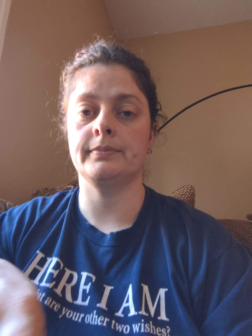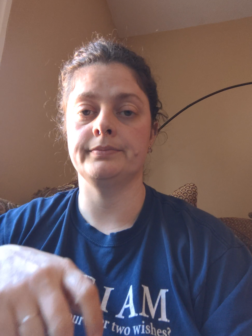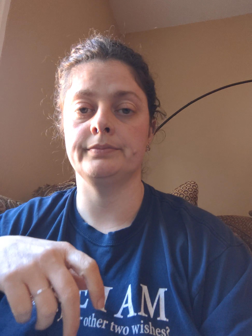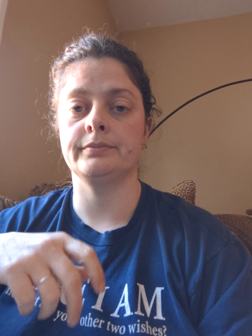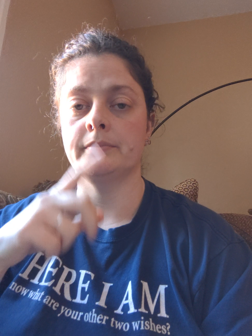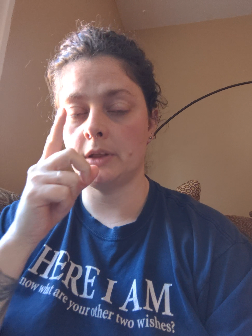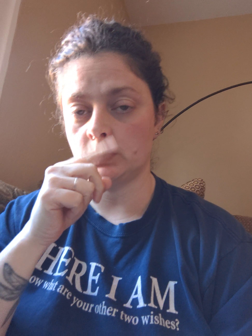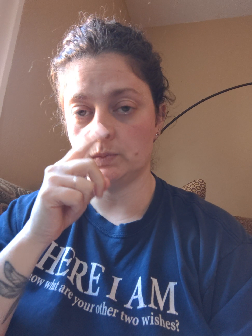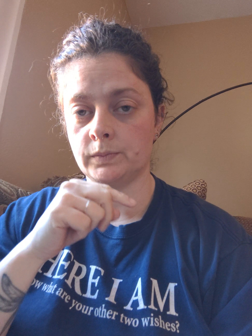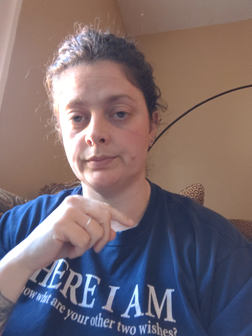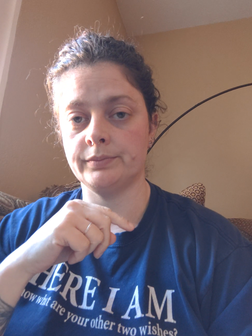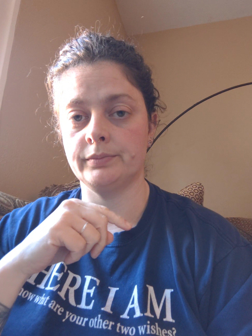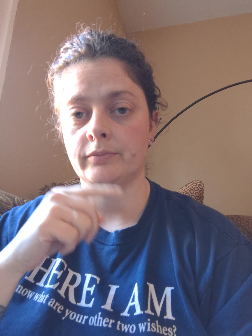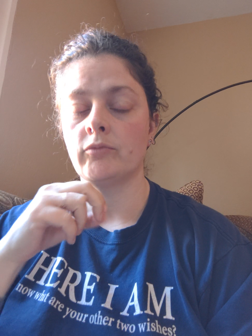mouse